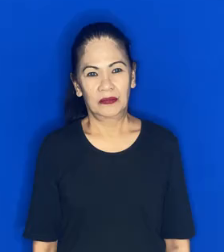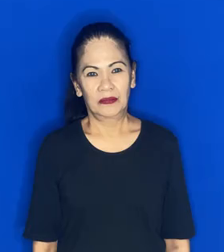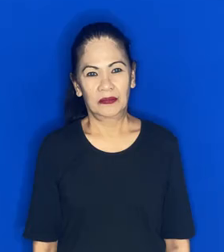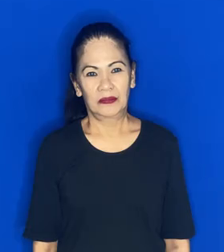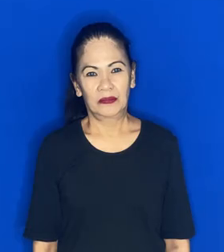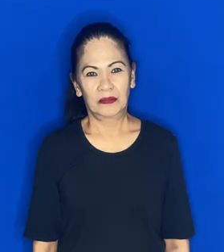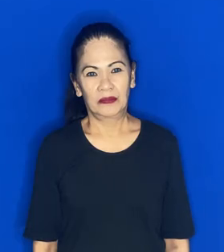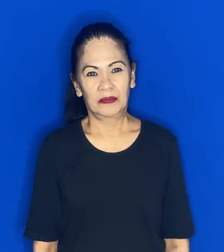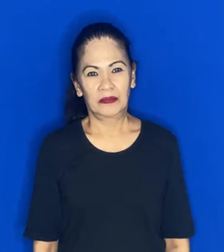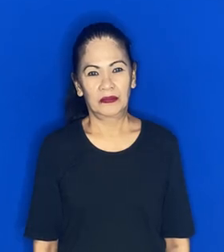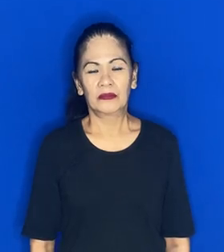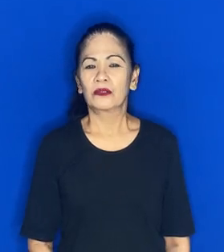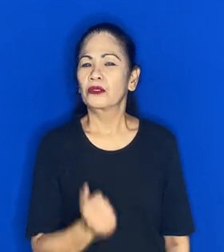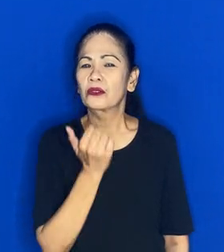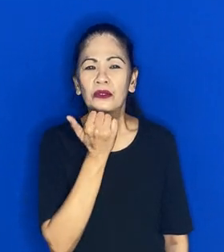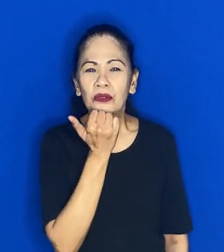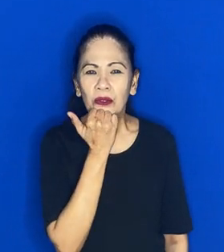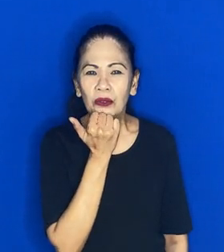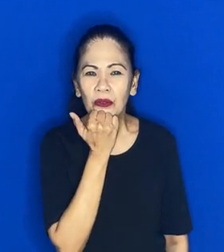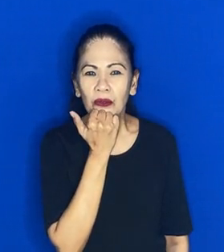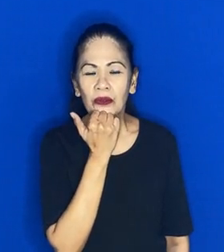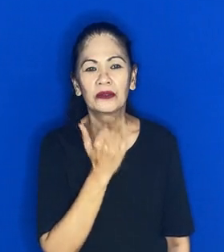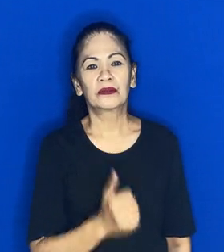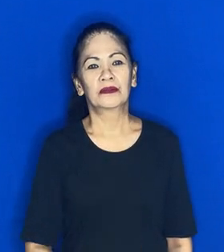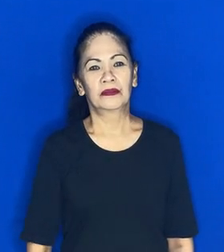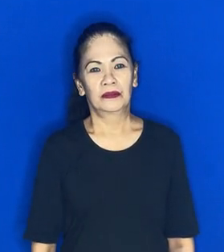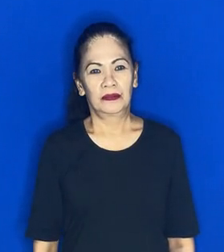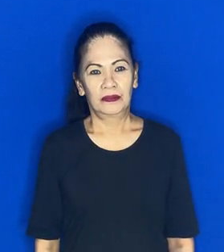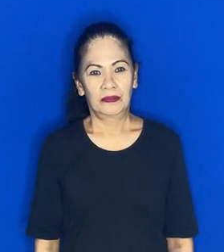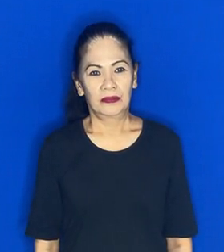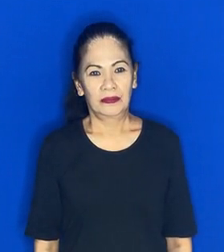wrong